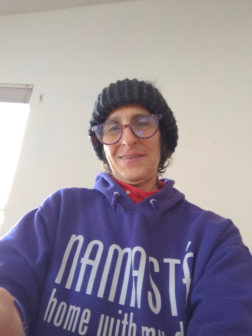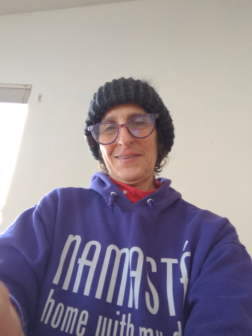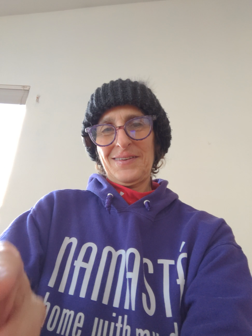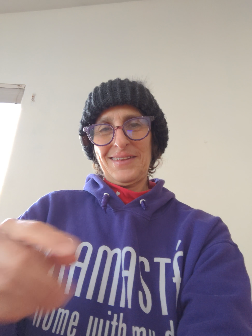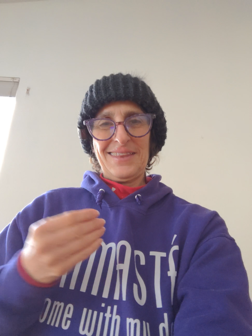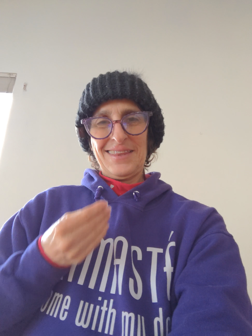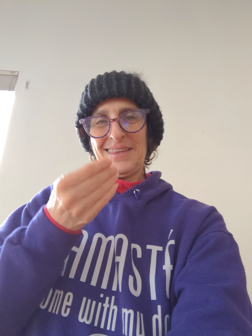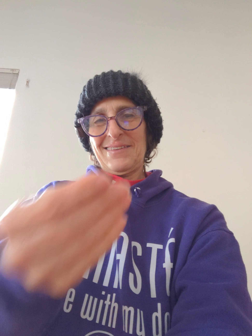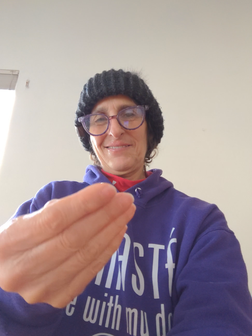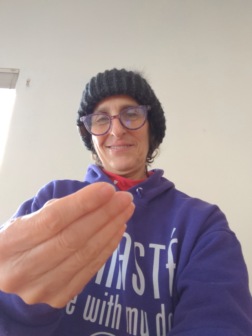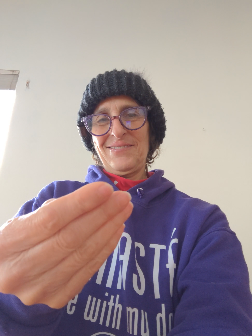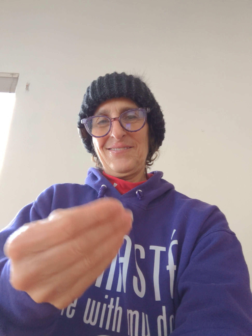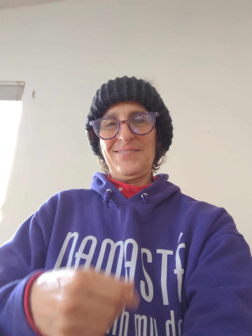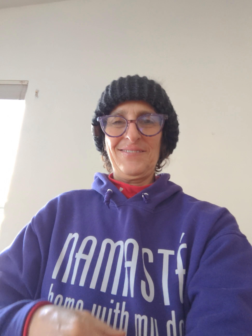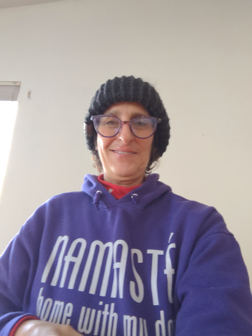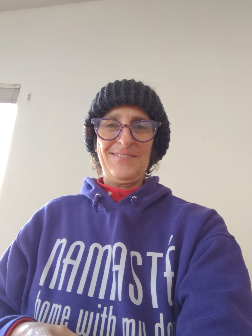give